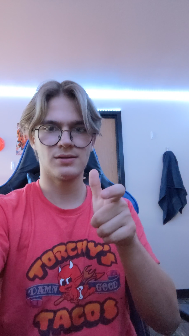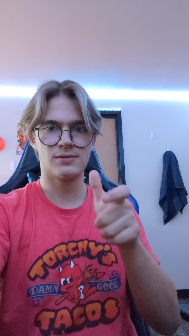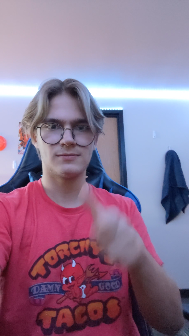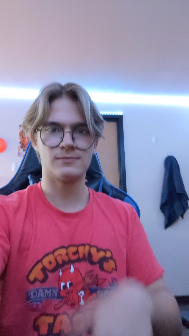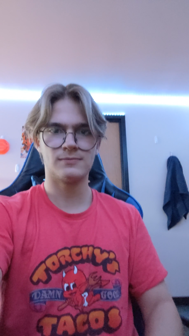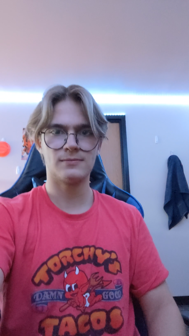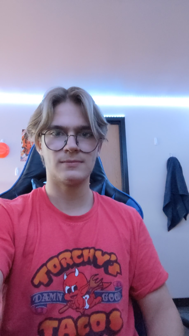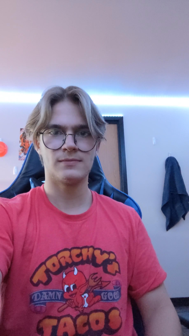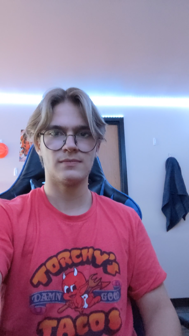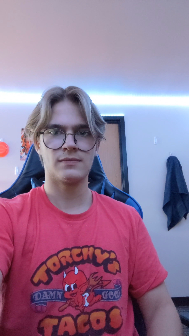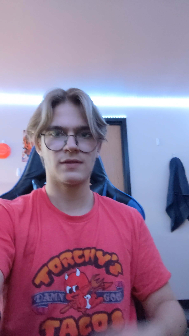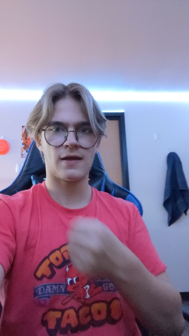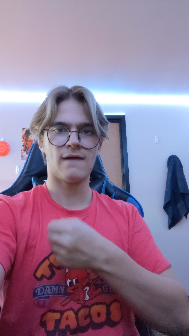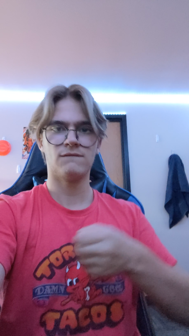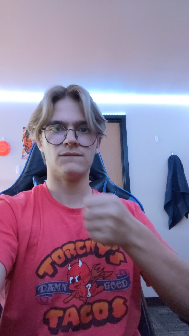coffee